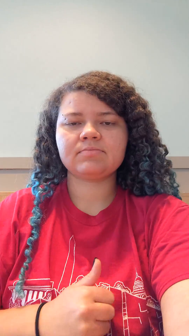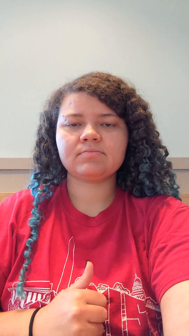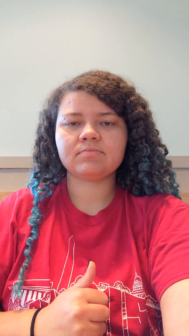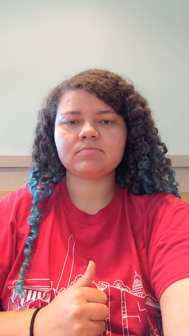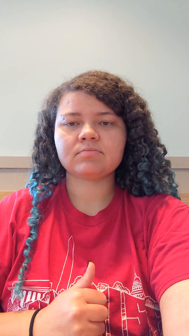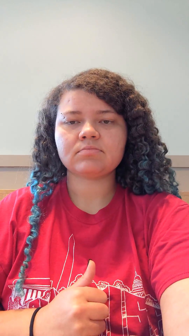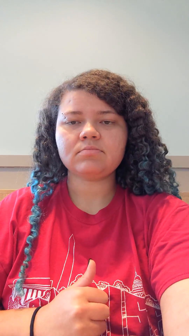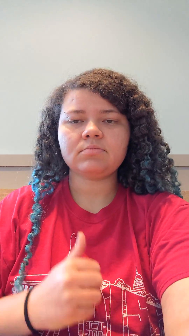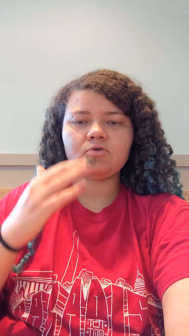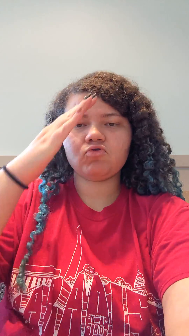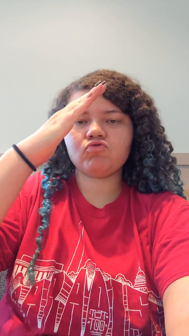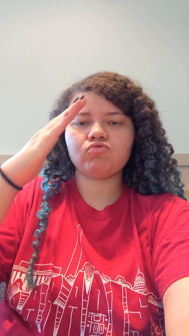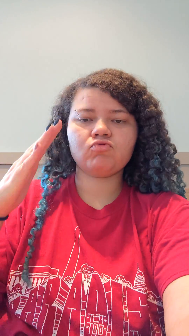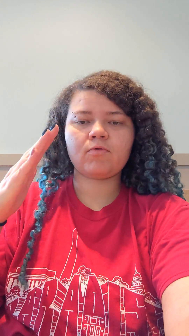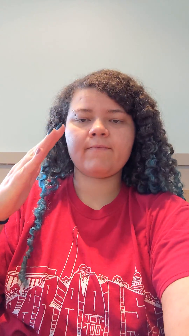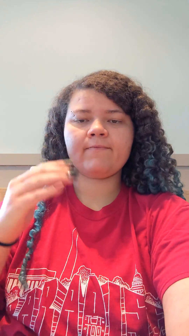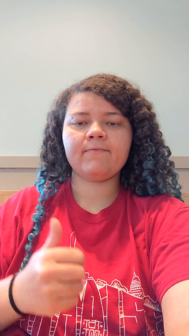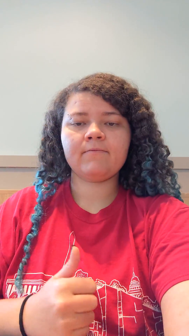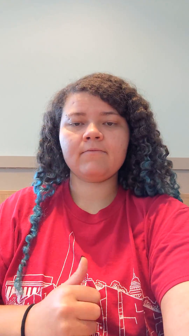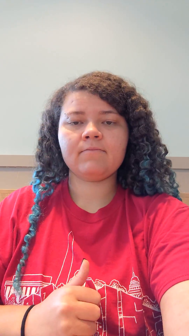roof